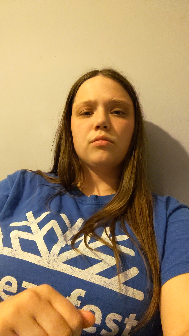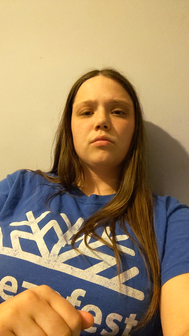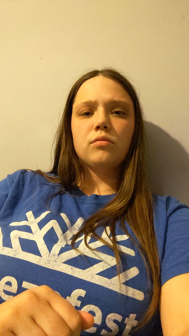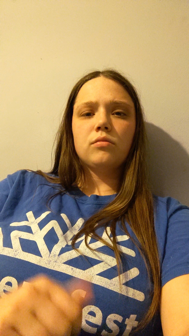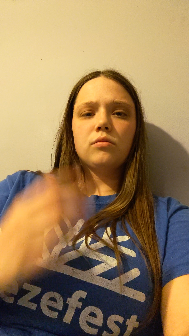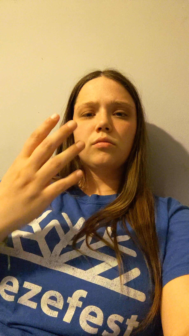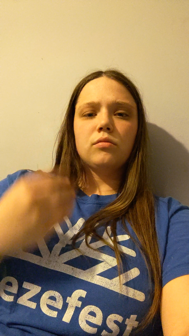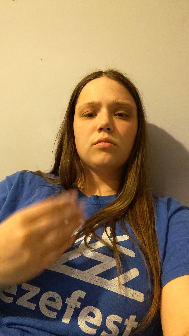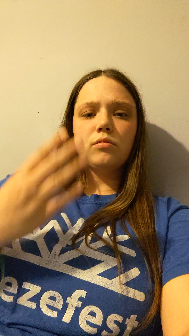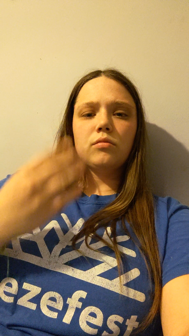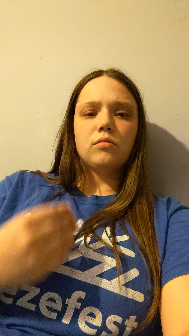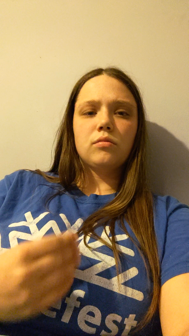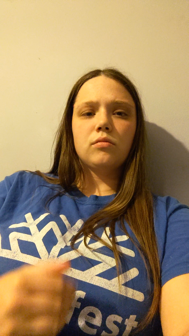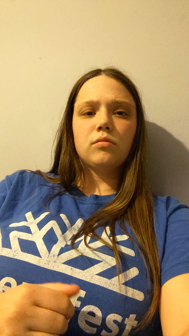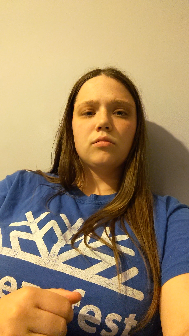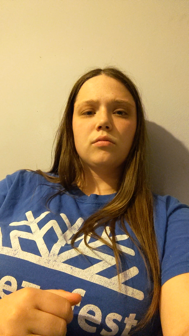gentle